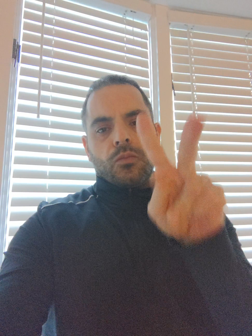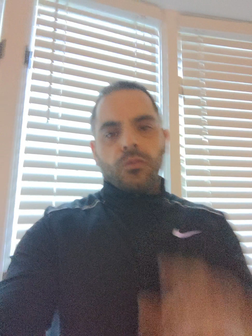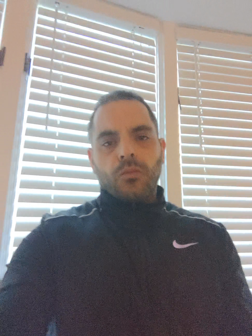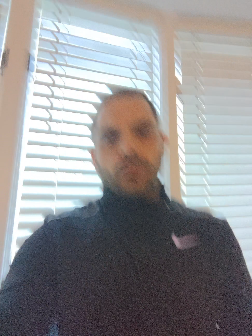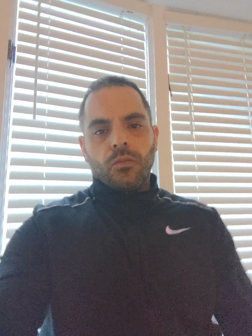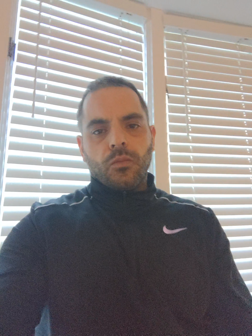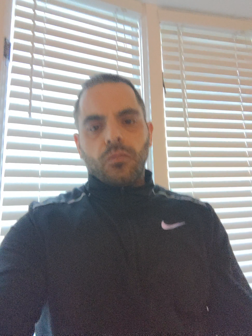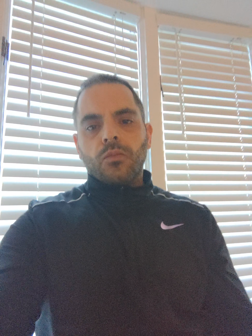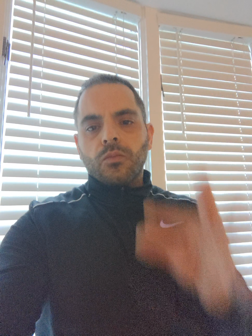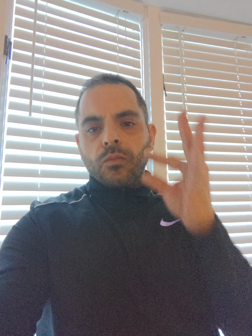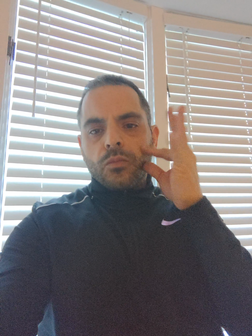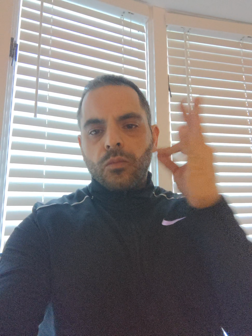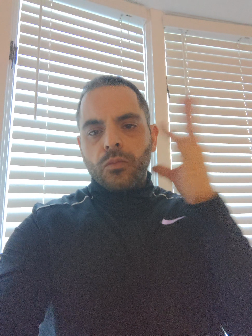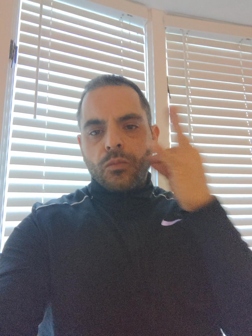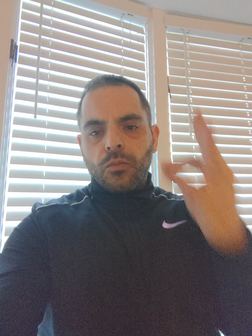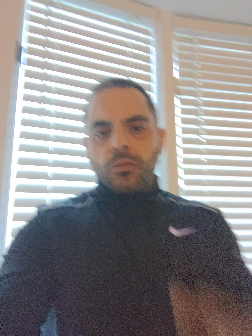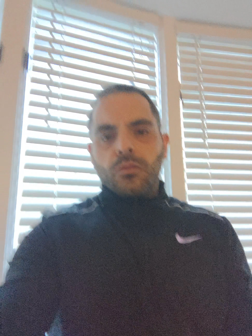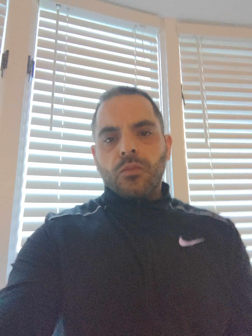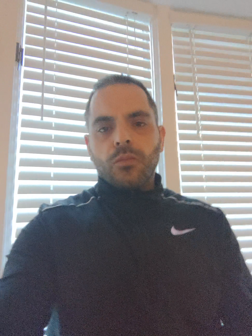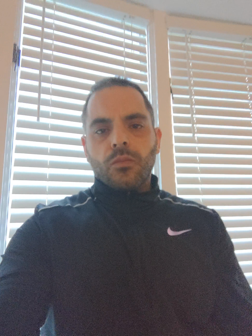cat